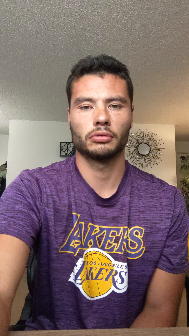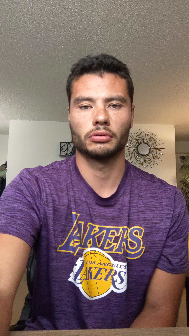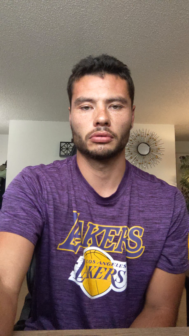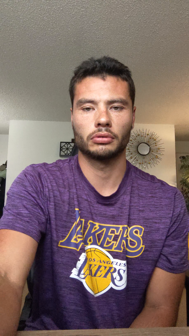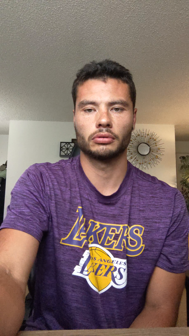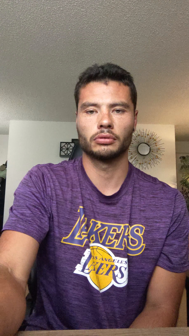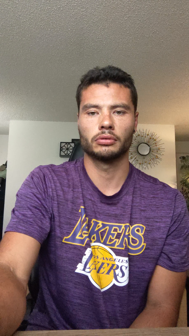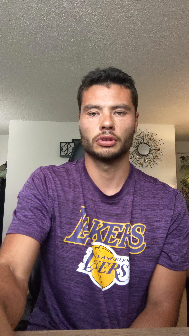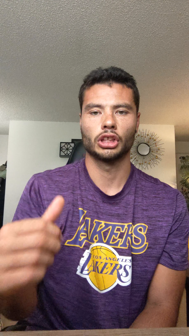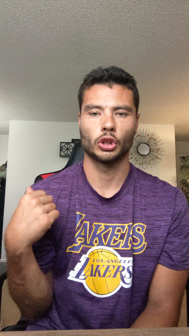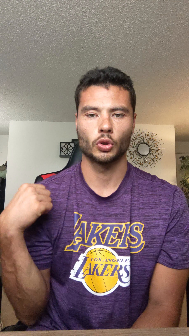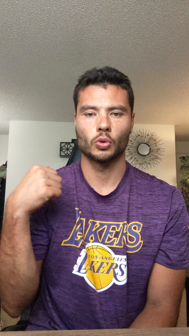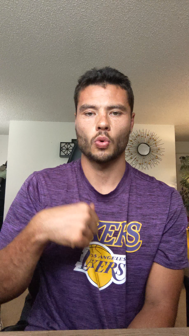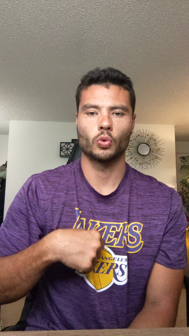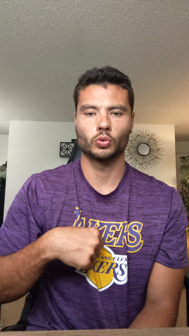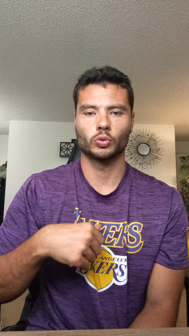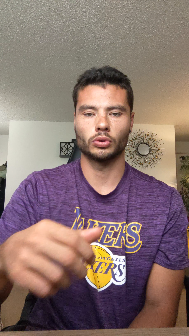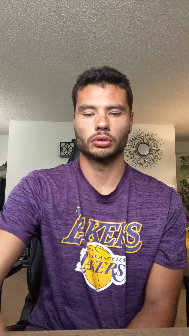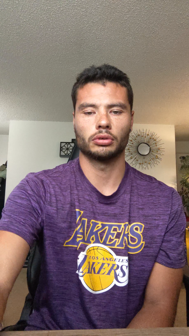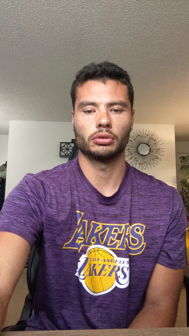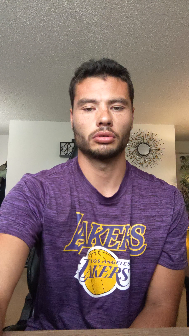coats